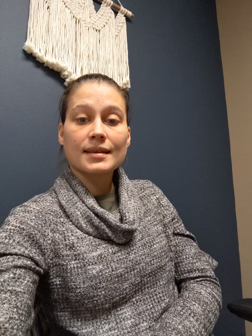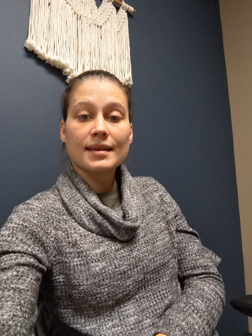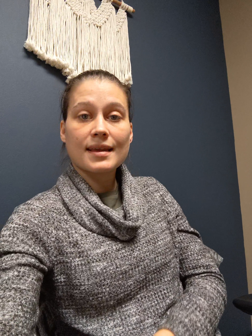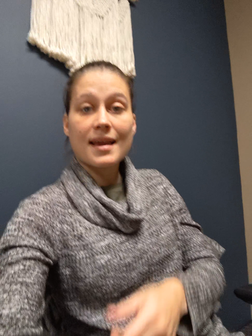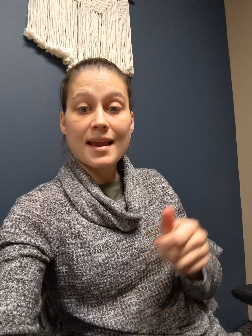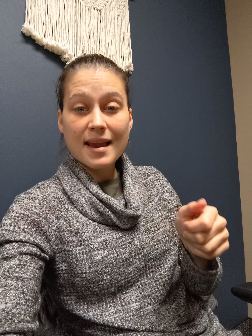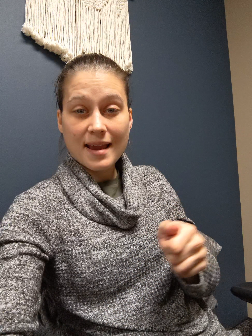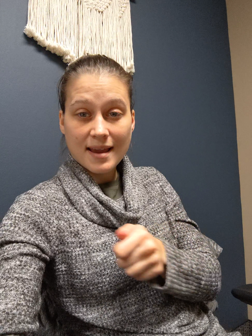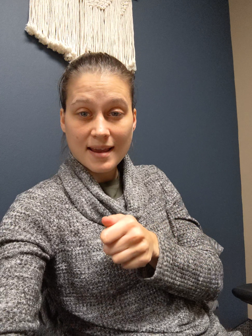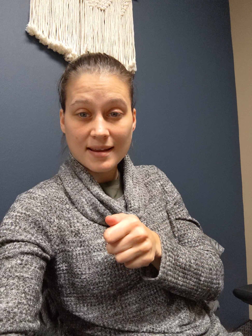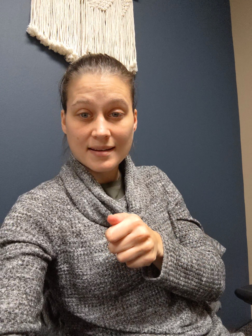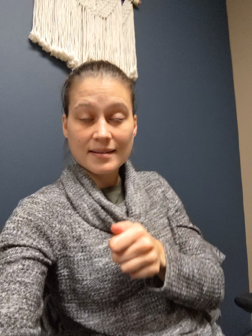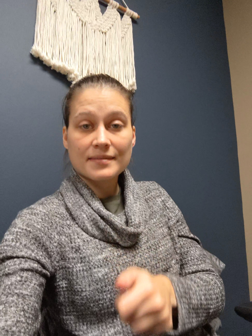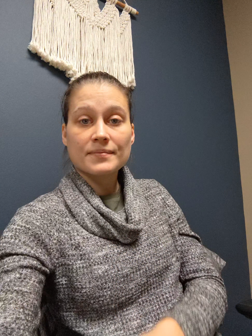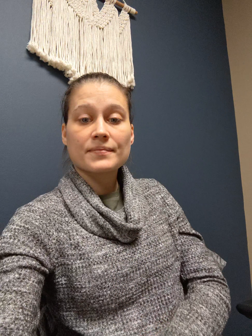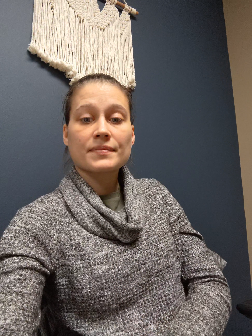hide